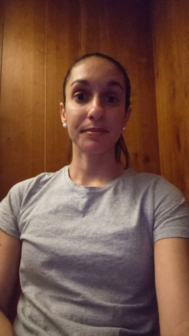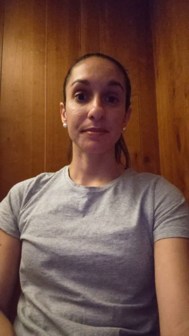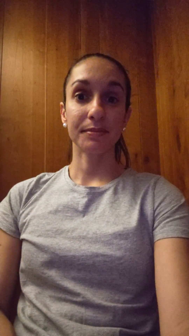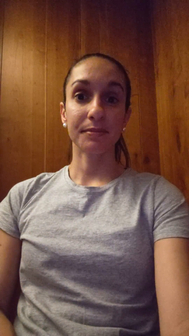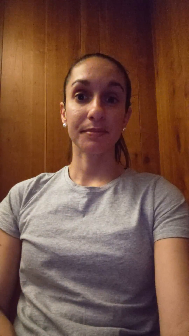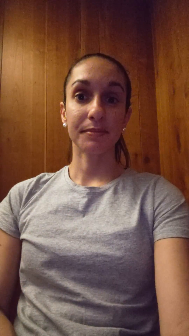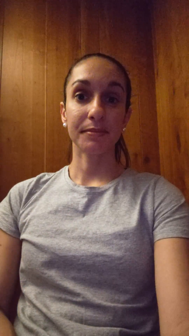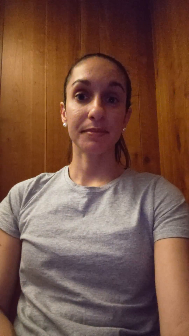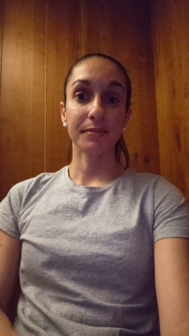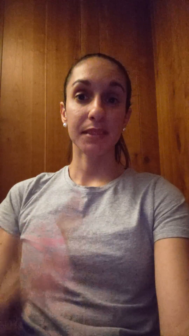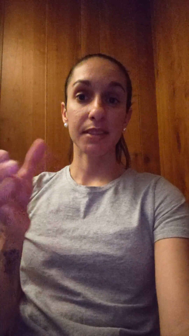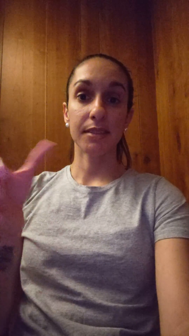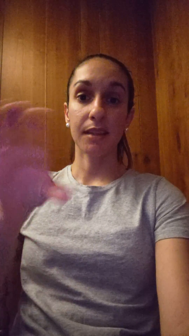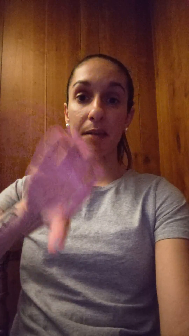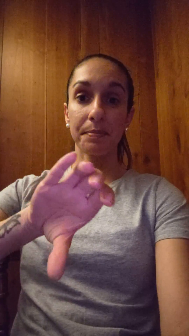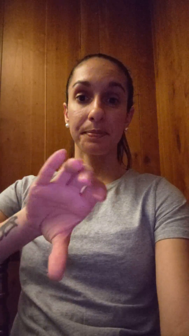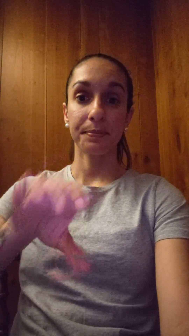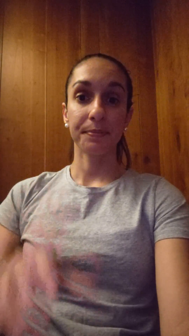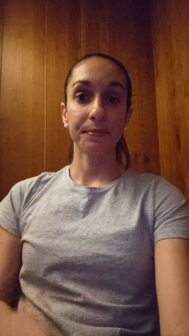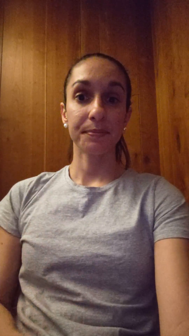dump